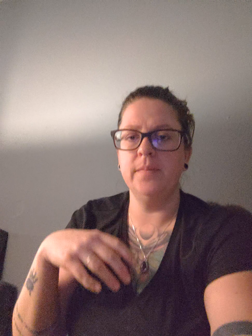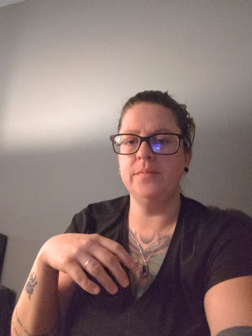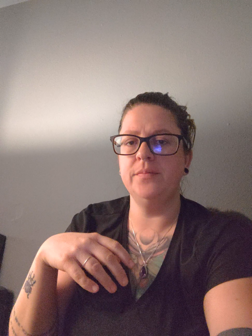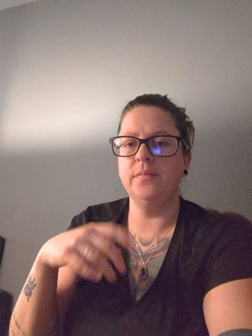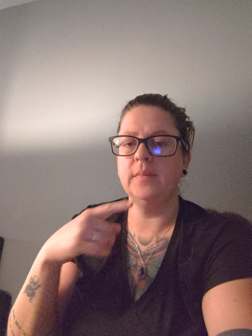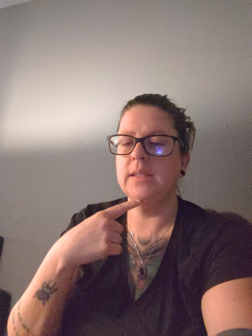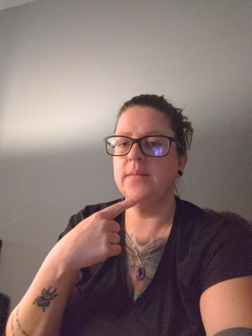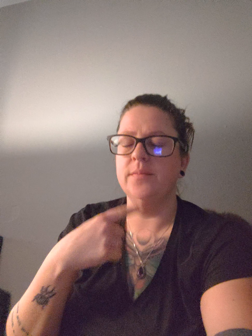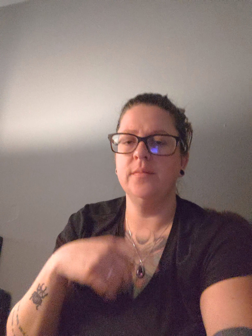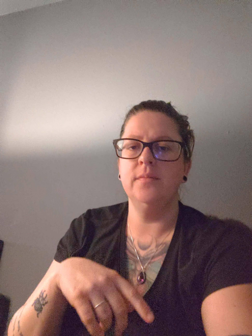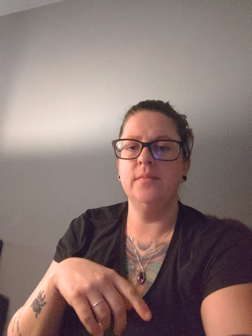say